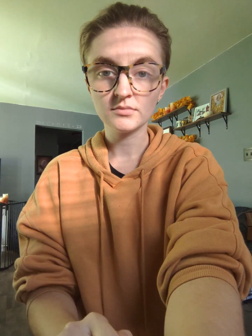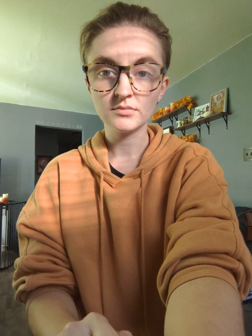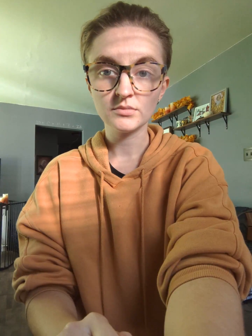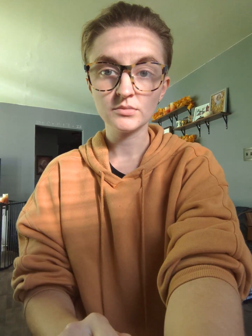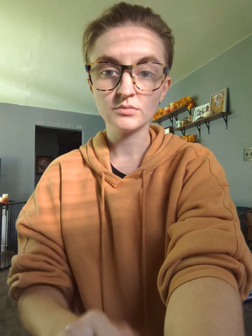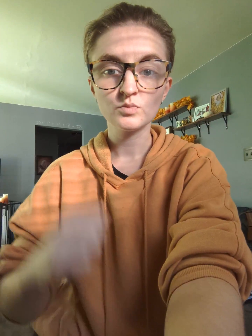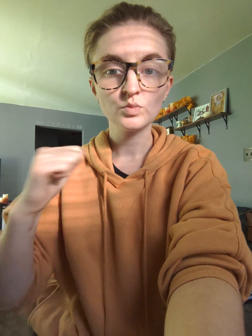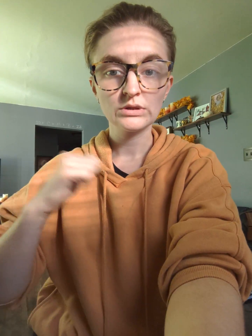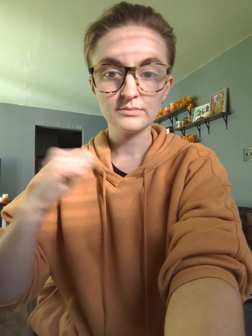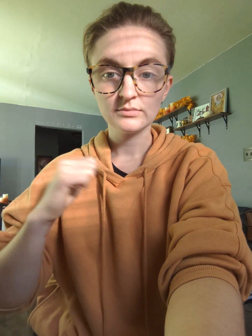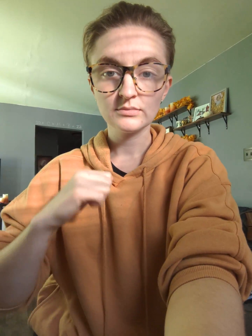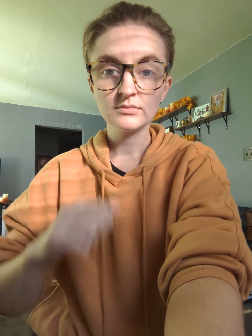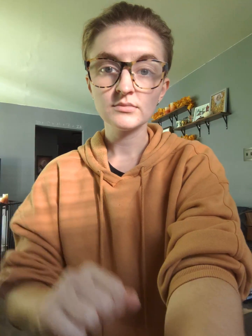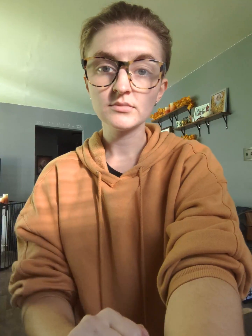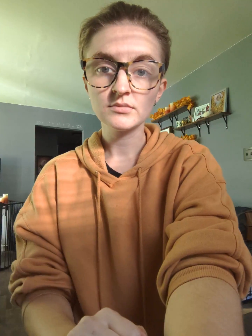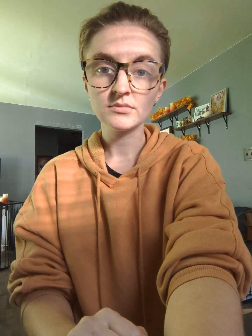rock